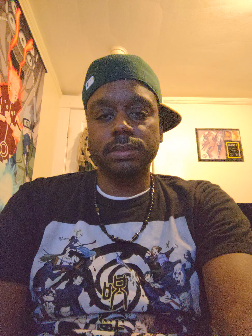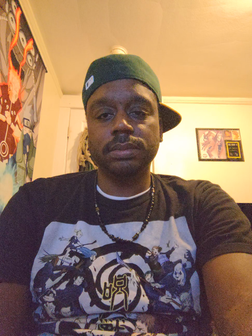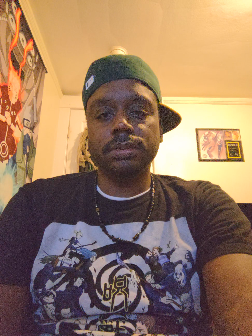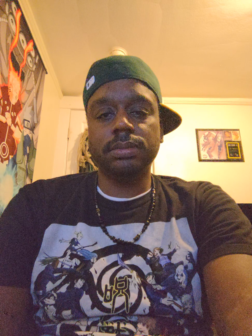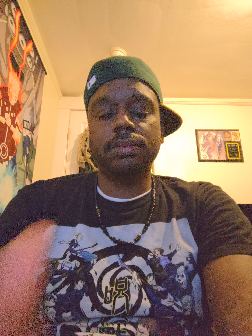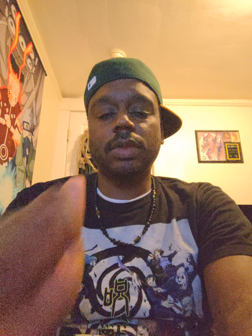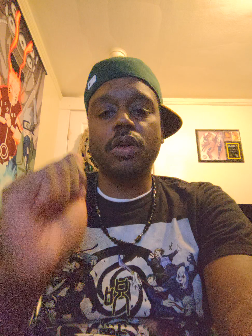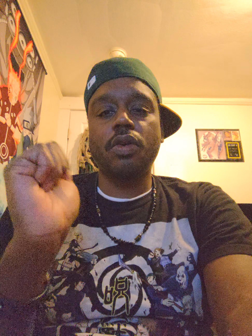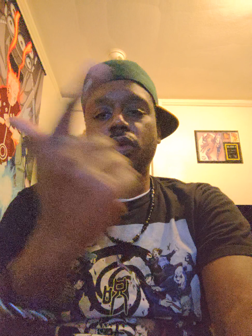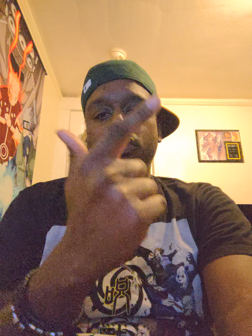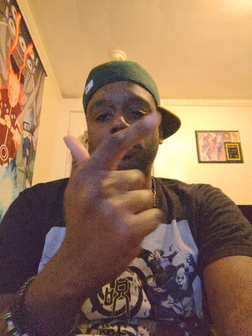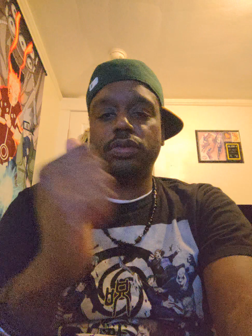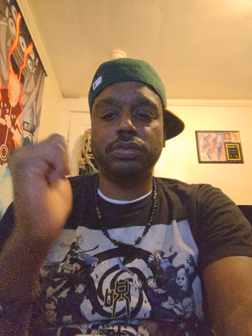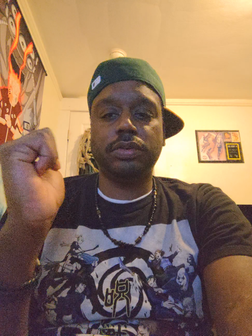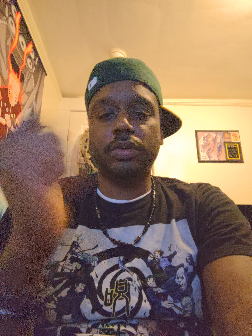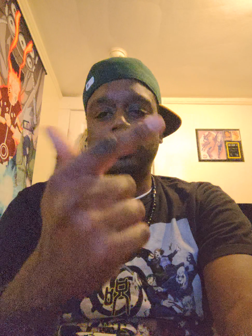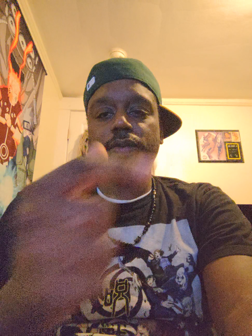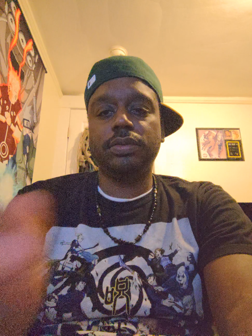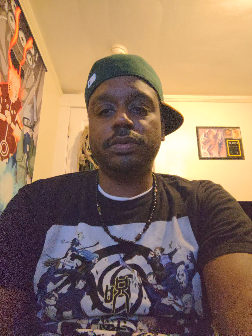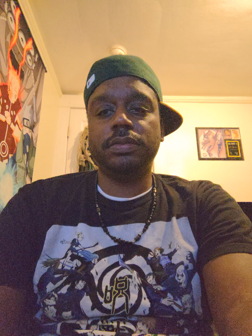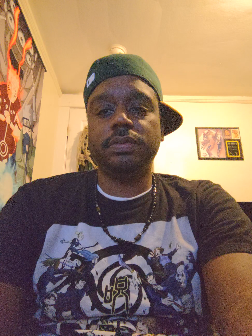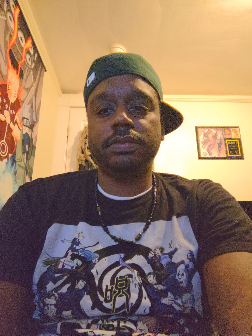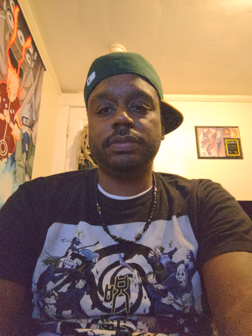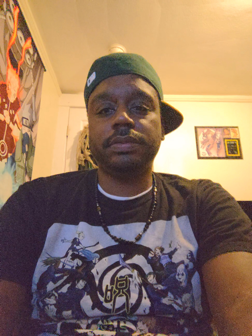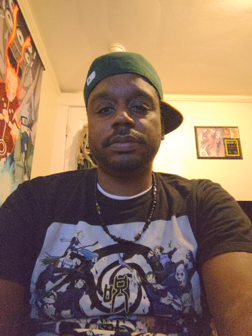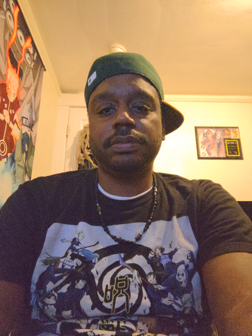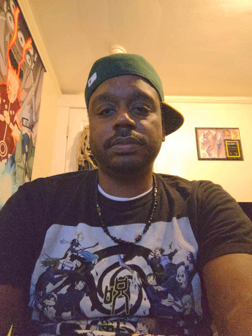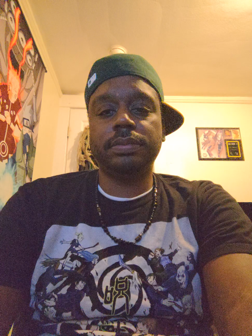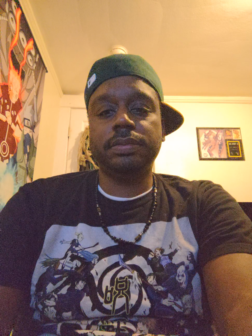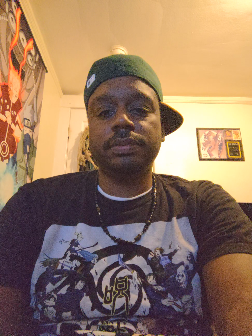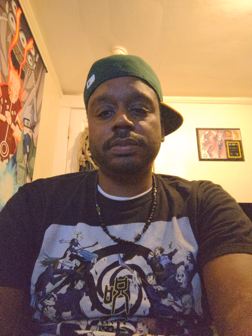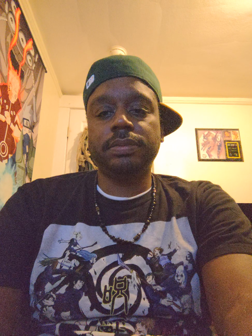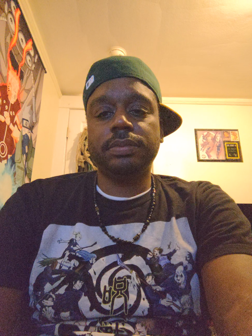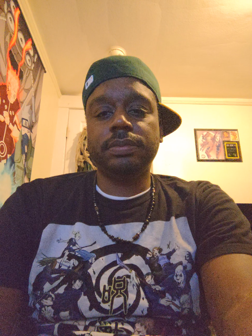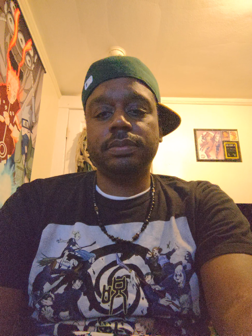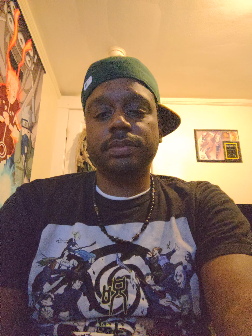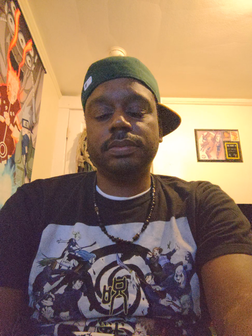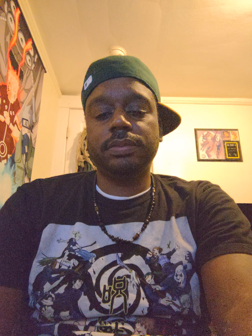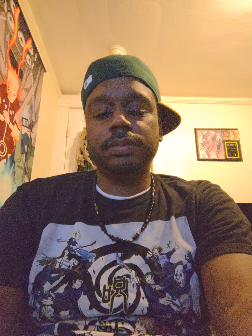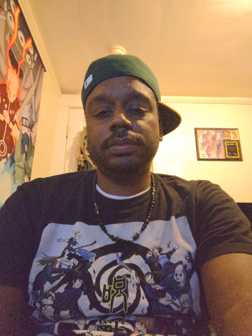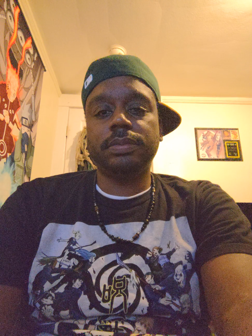all